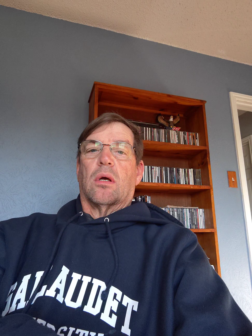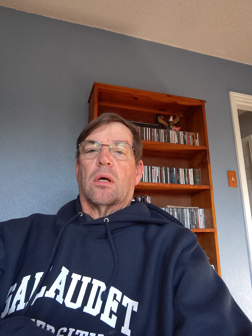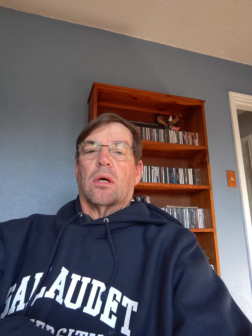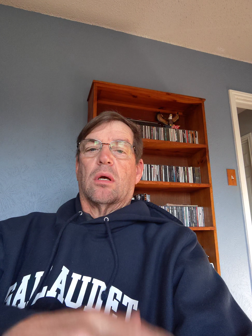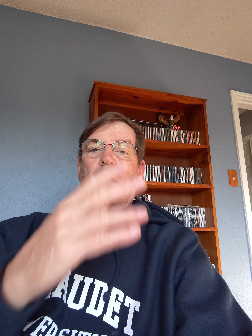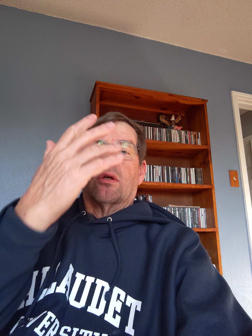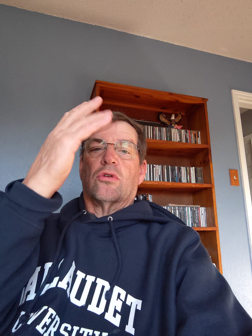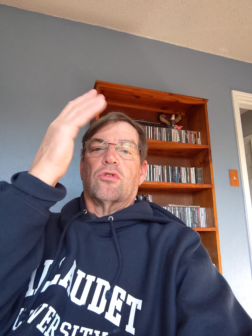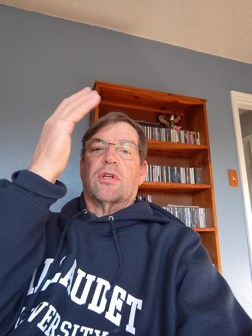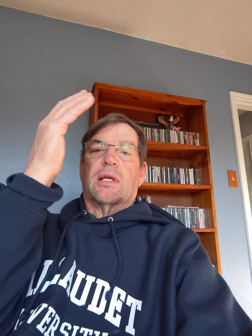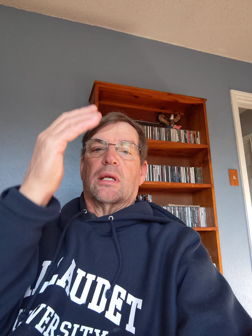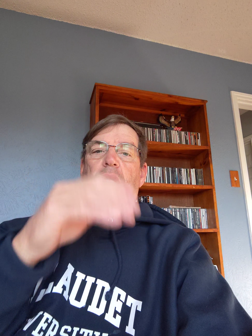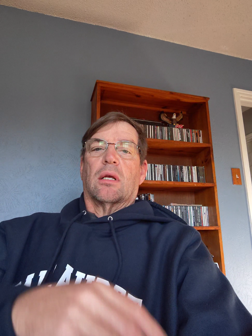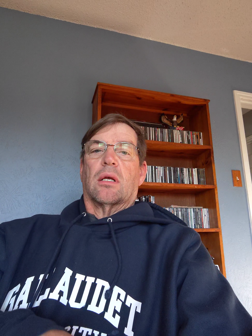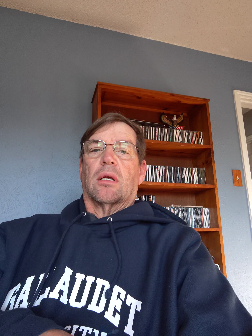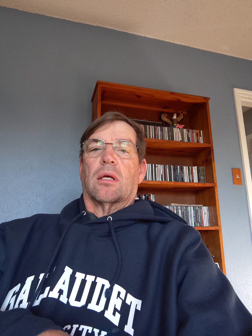tree